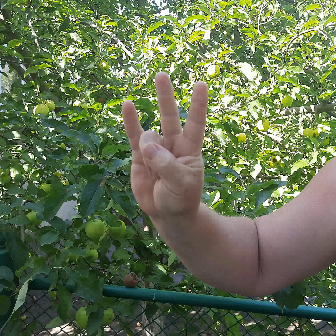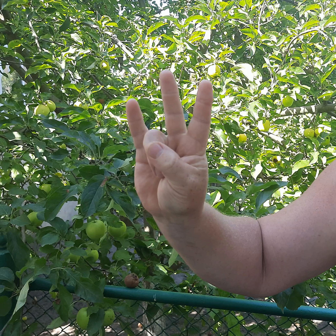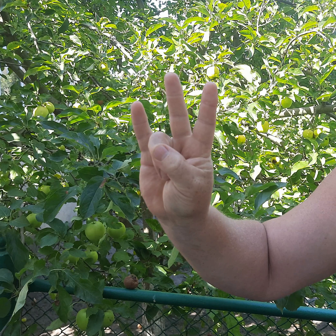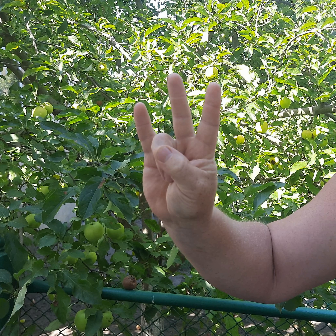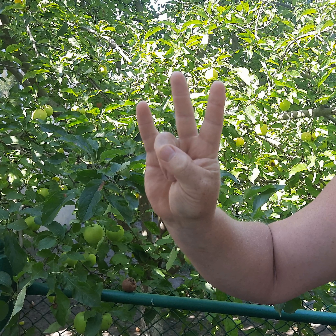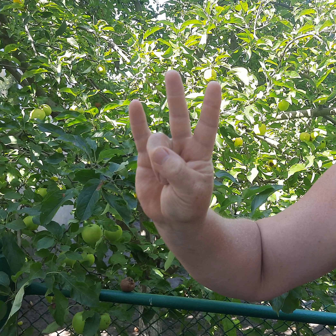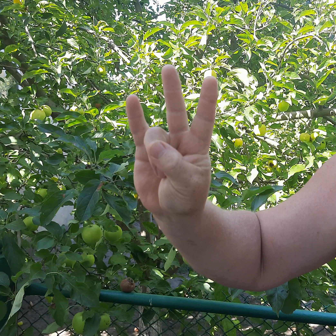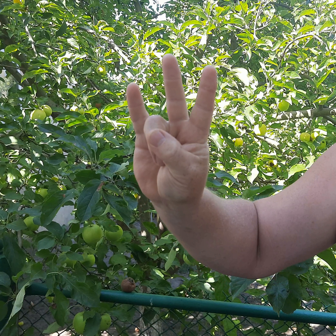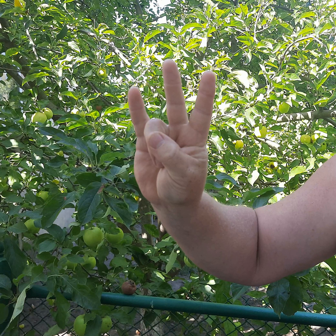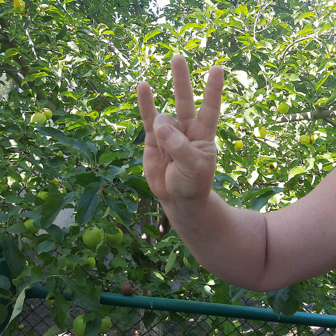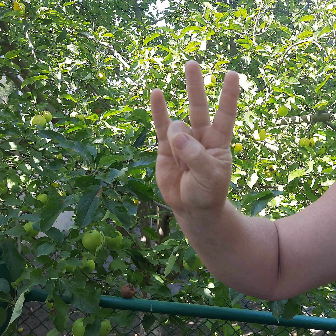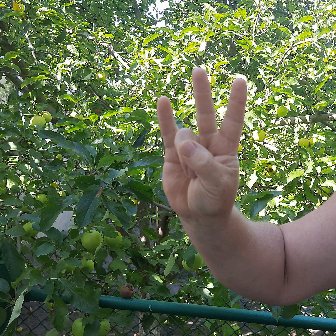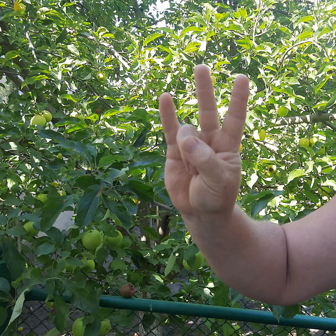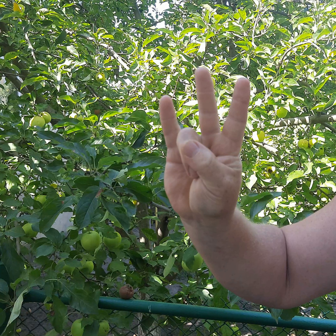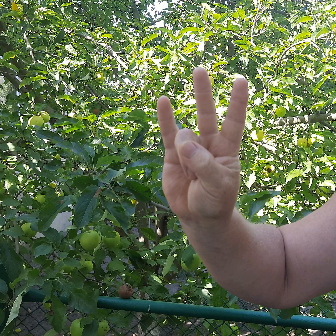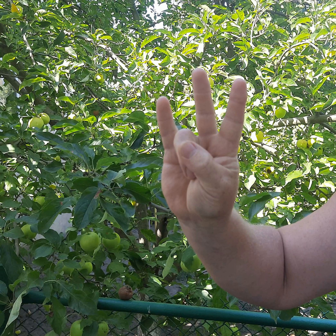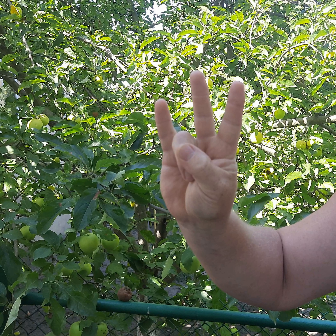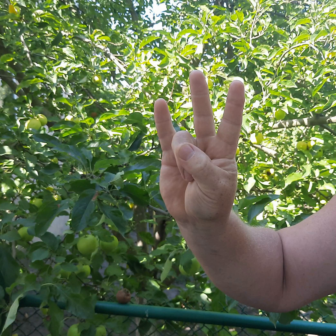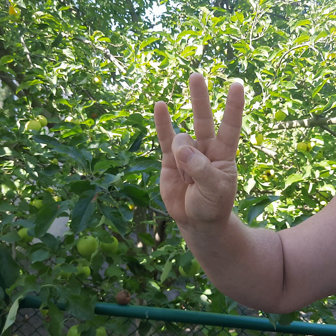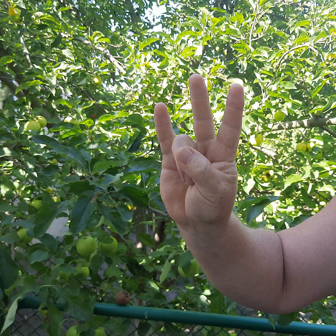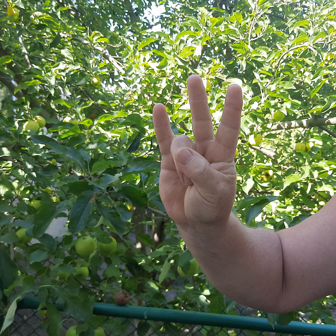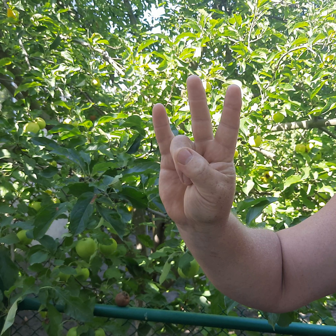Н